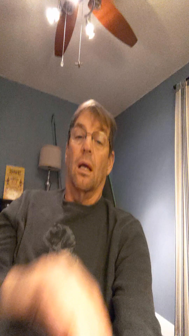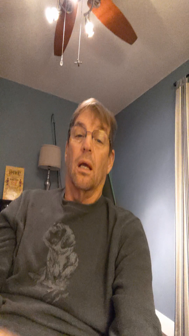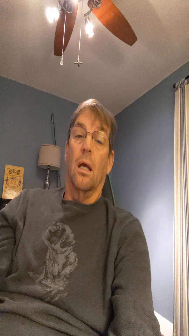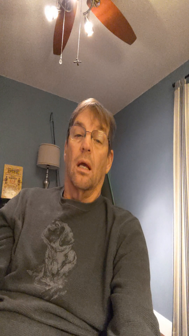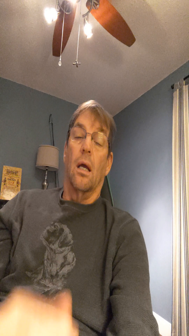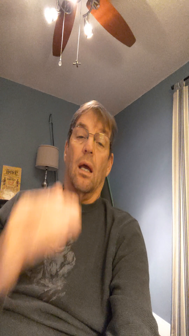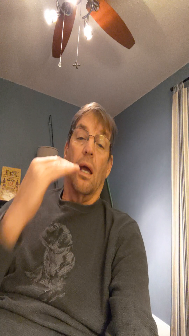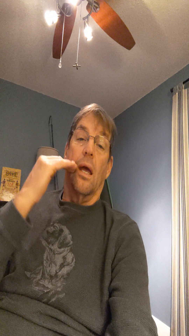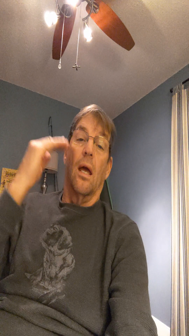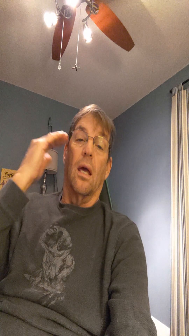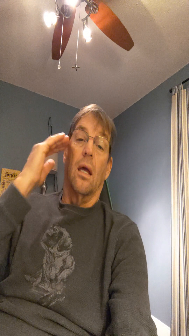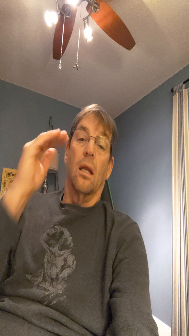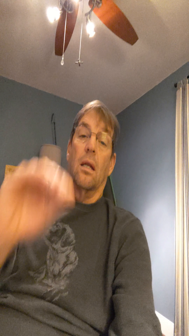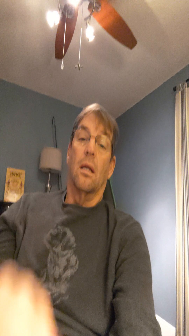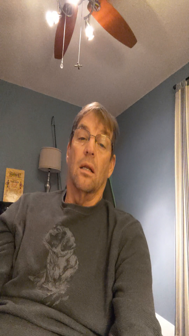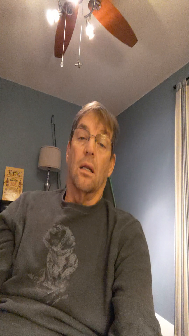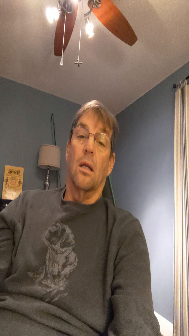head